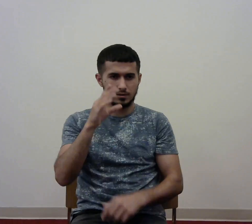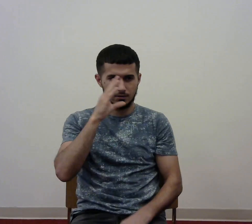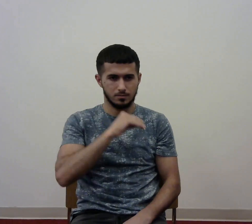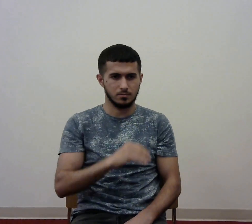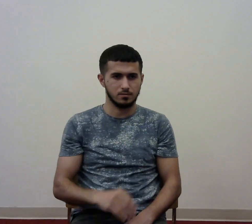edə bilmək